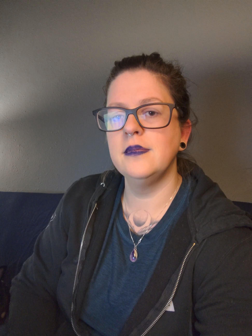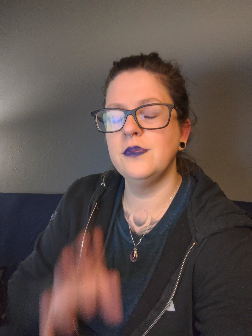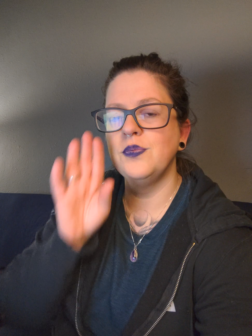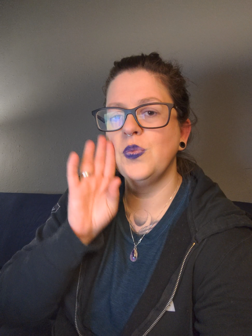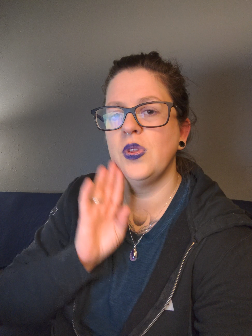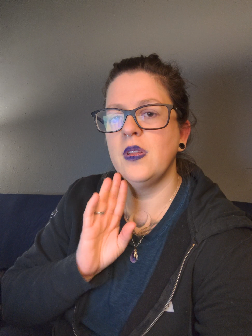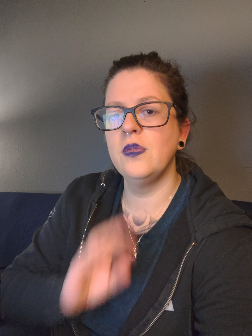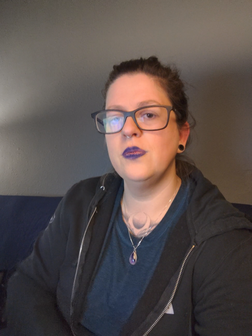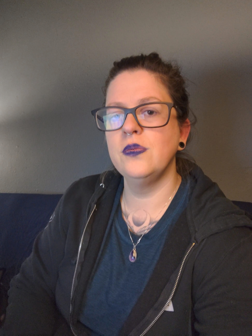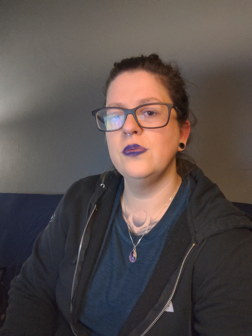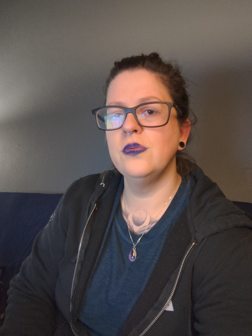brown